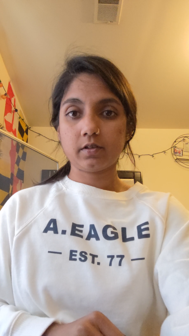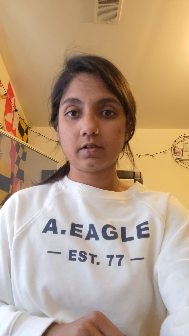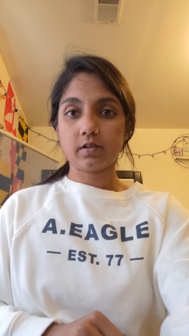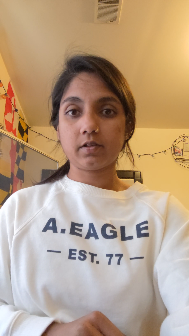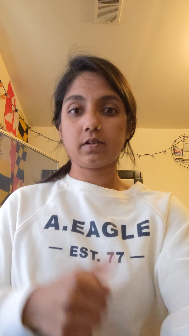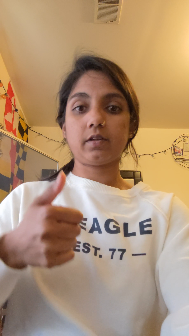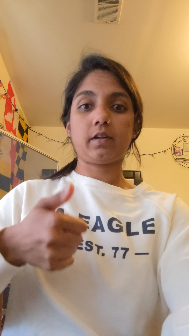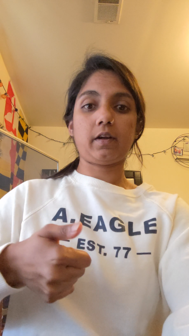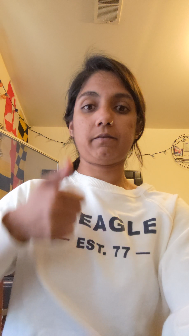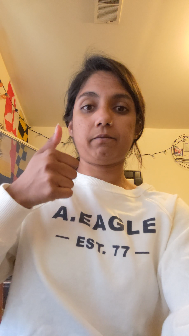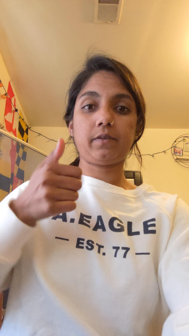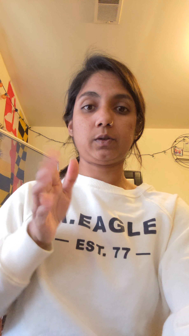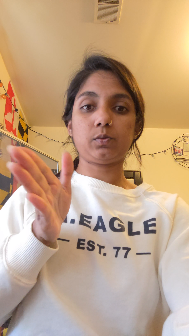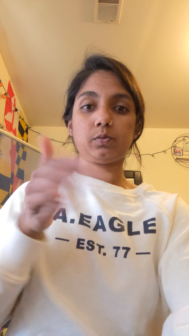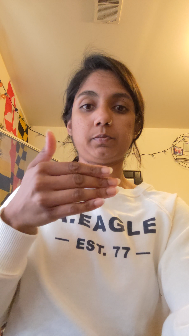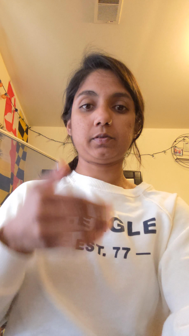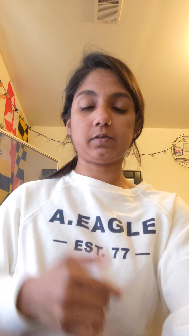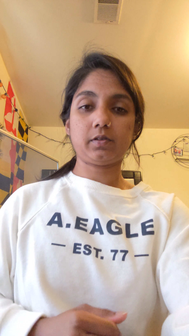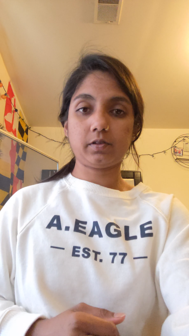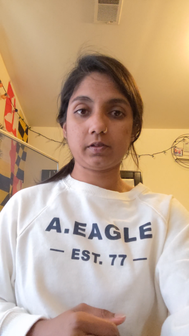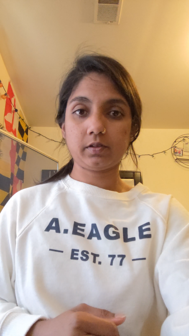living room